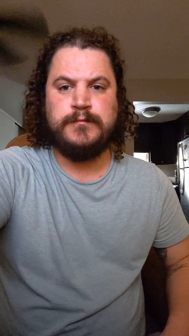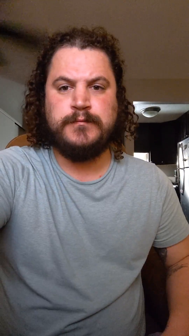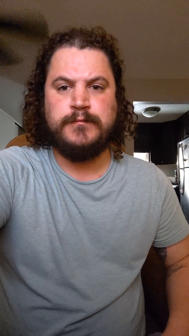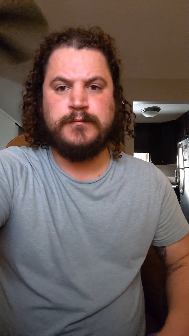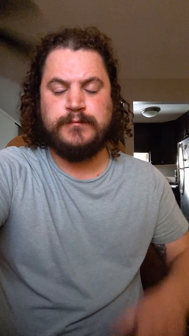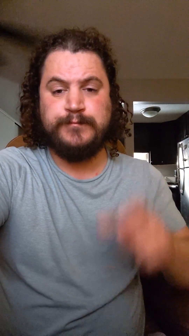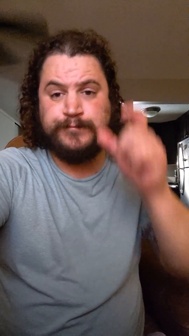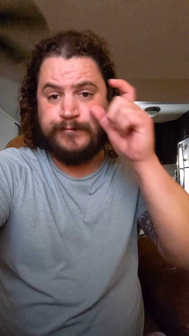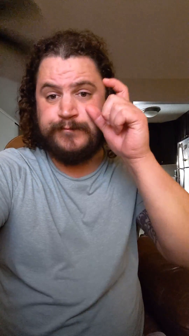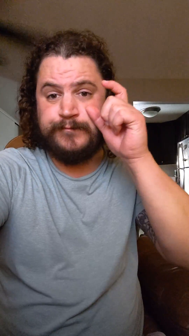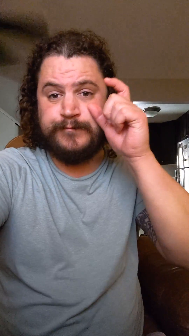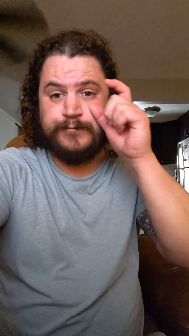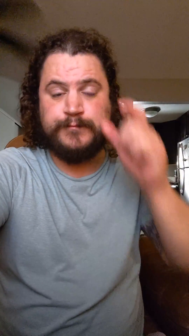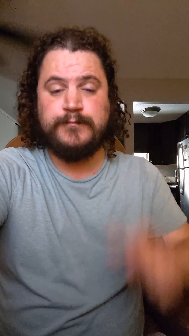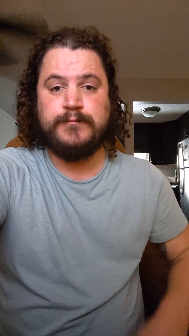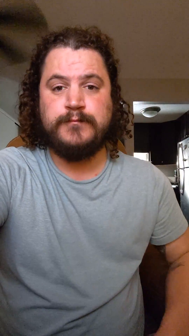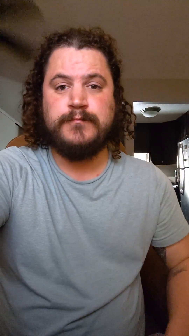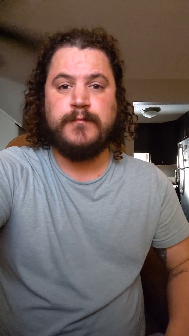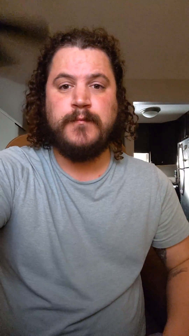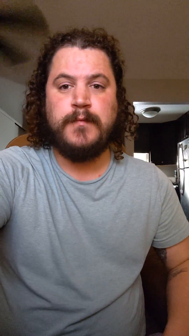glasses